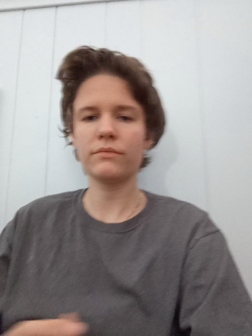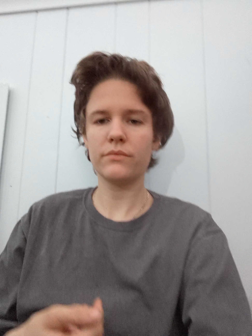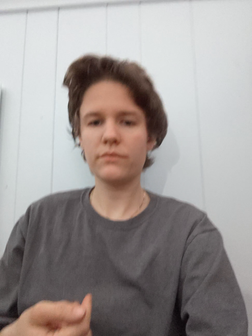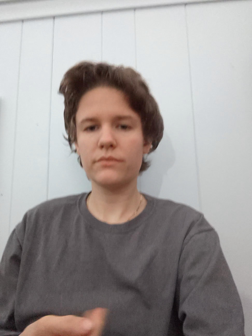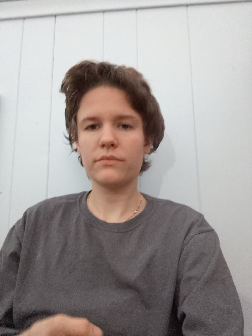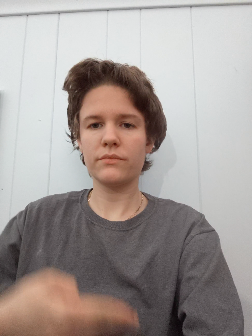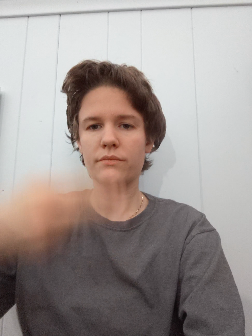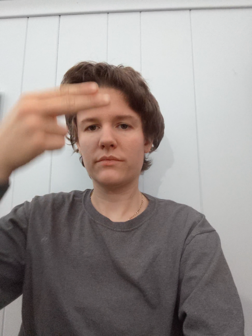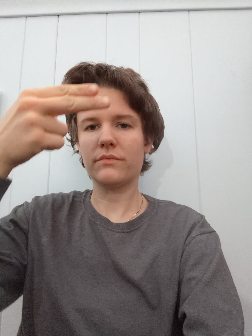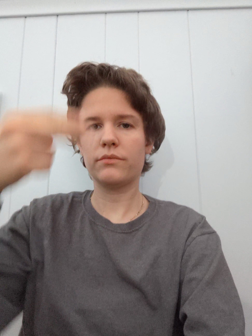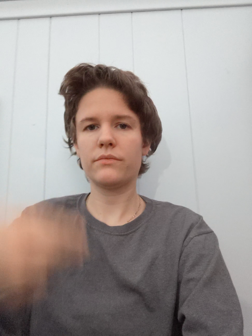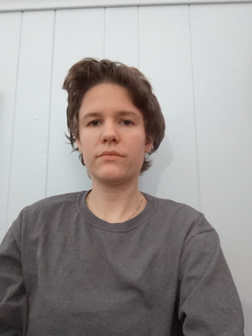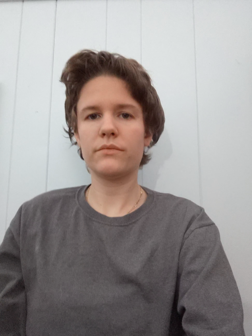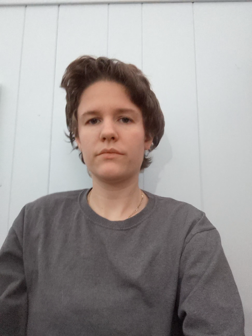high